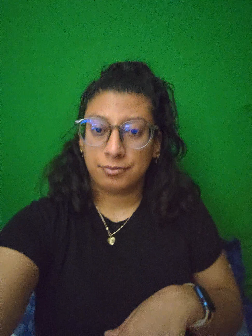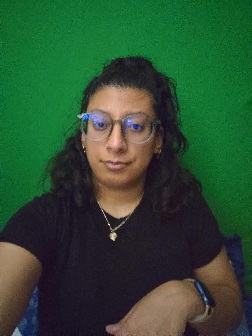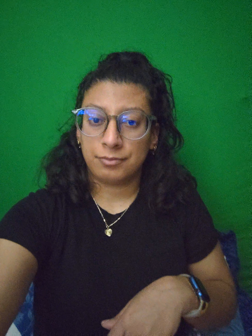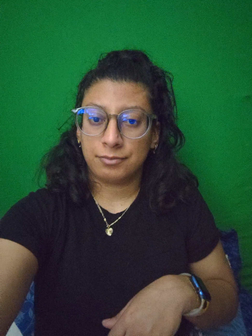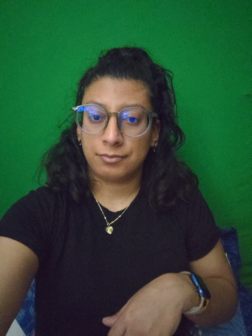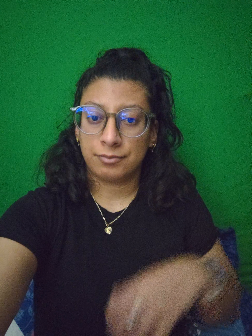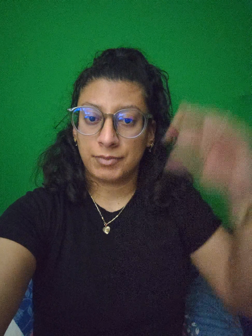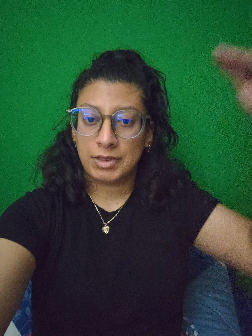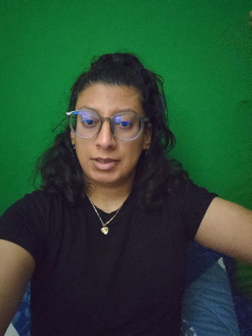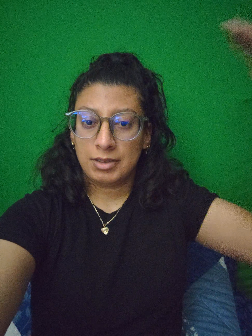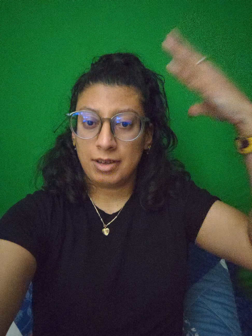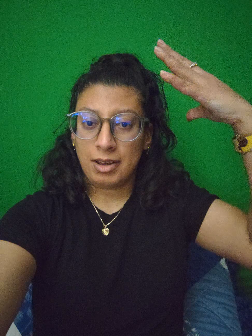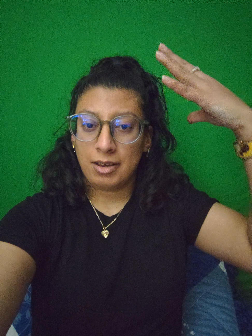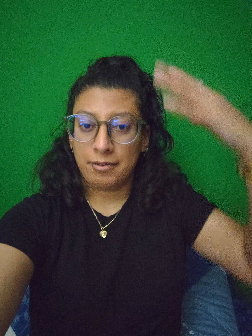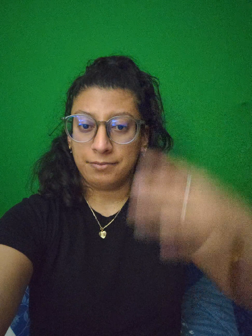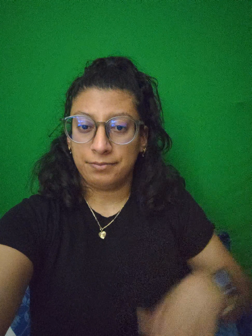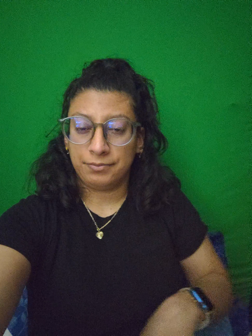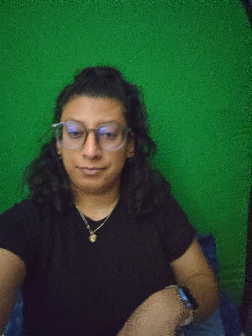sun